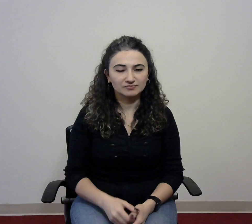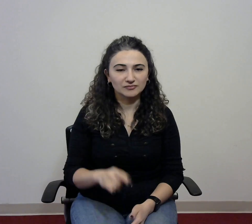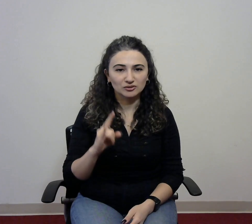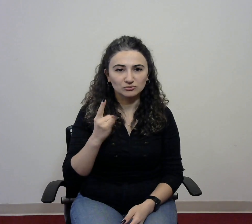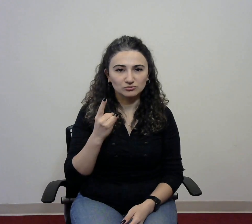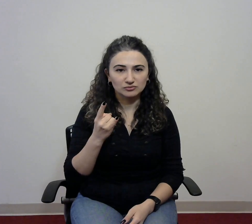uşaq